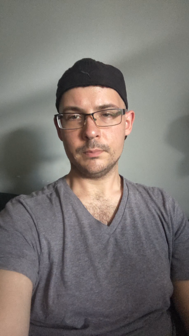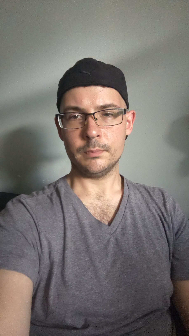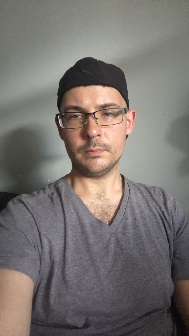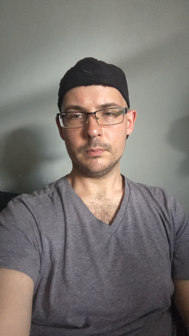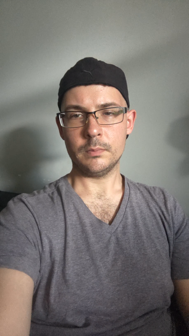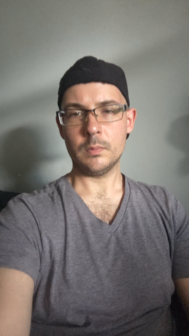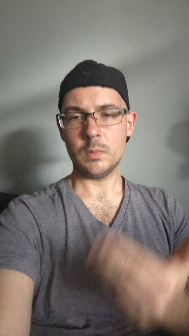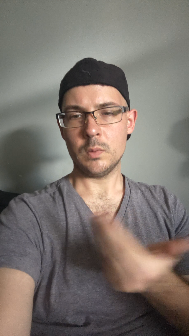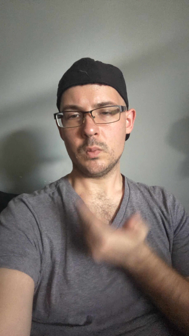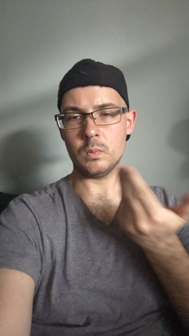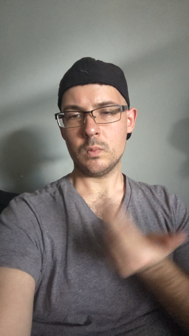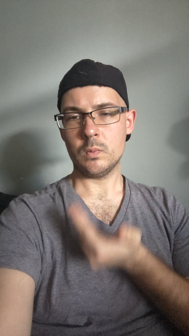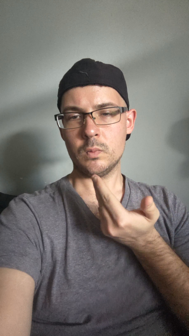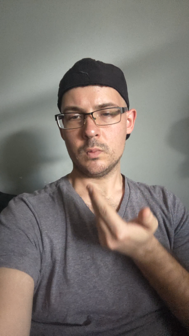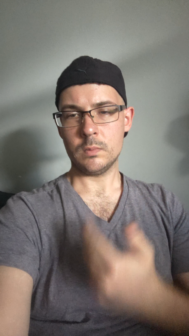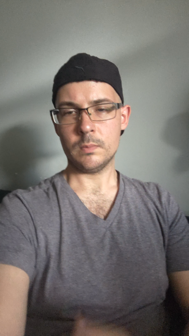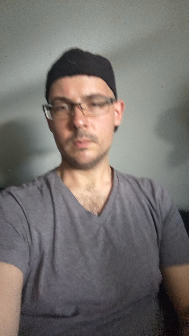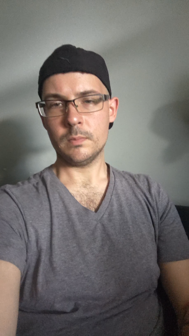new